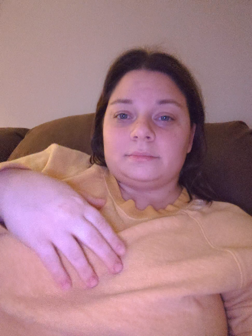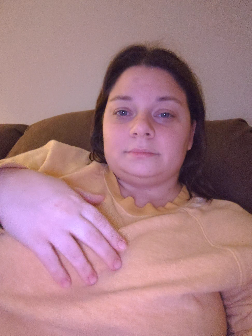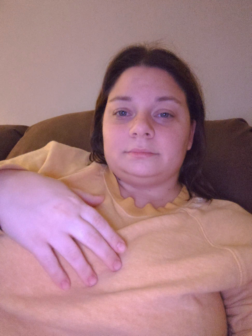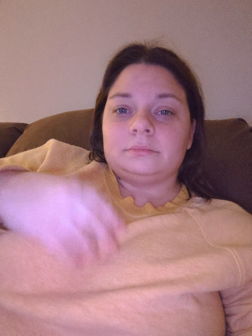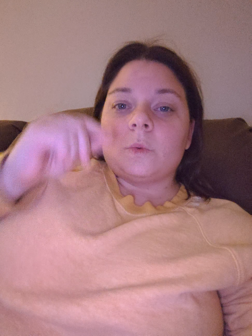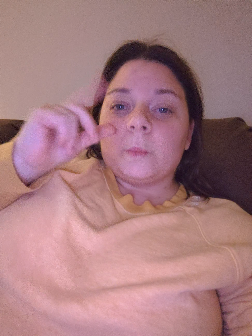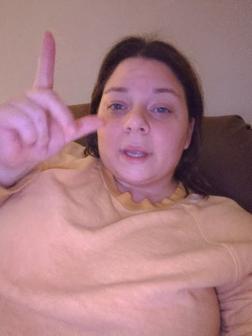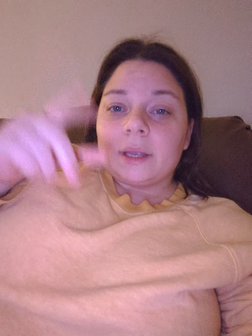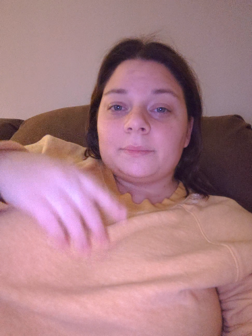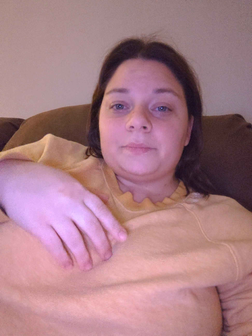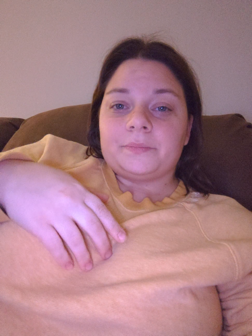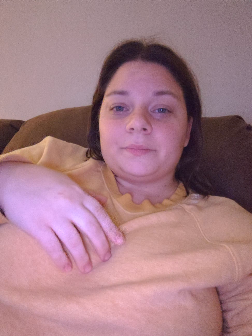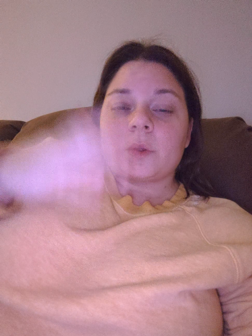awake